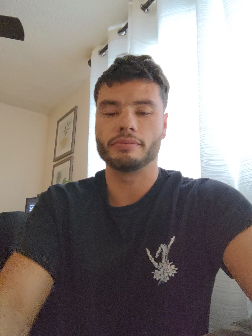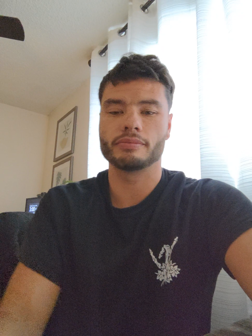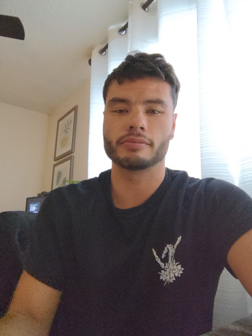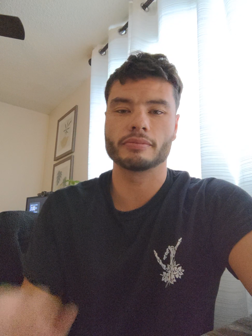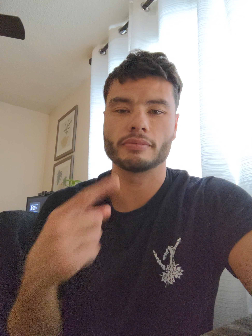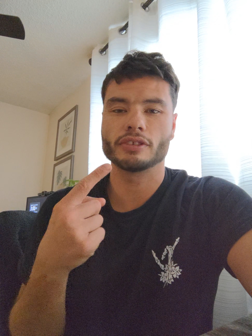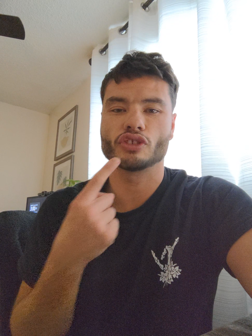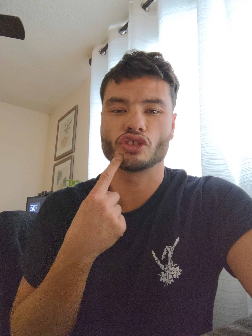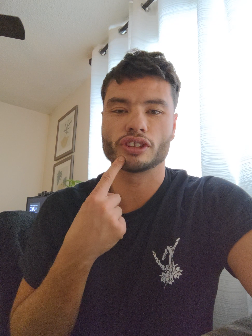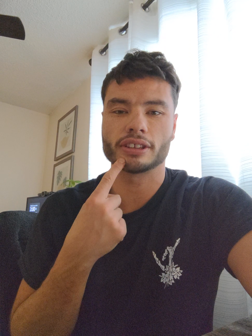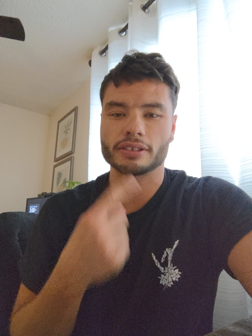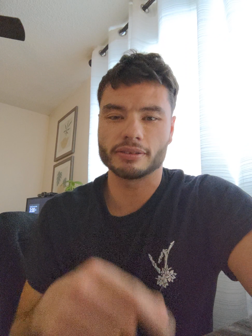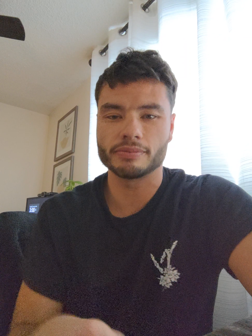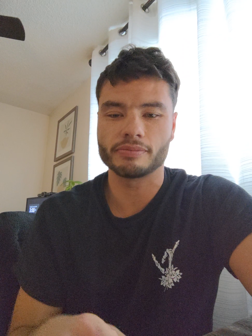chin